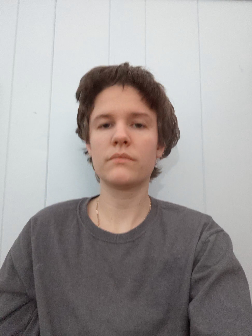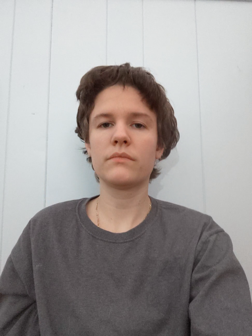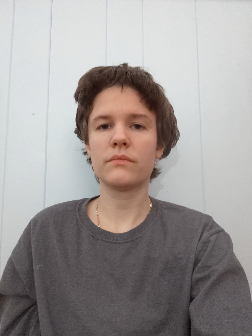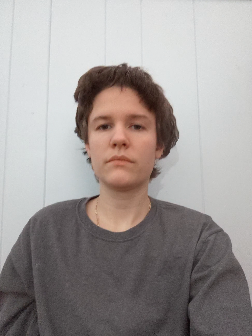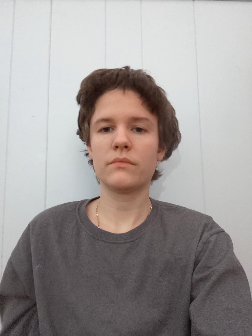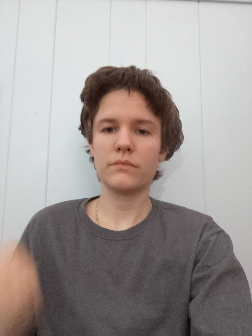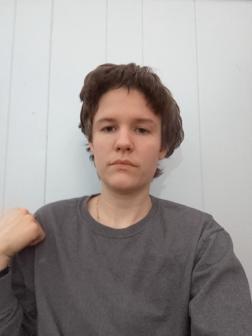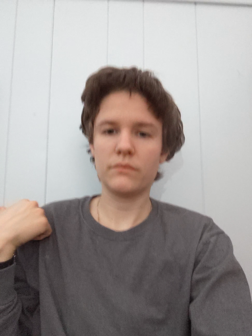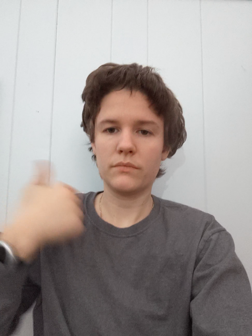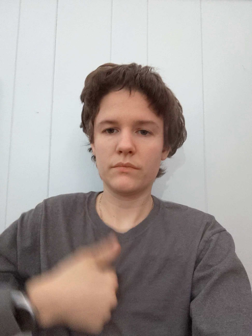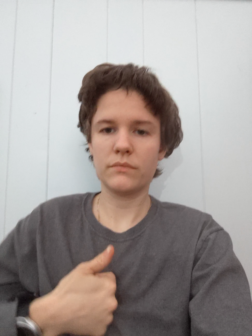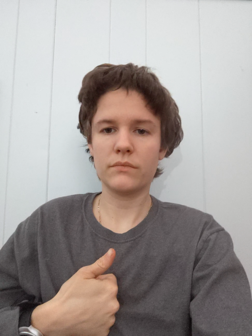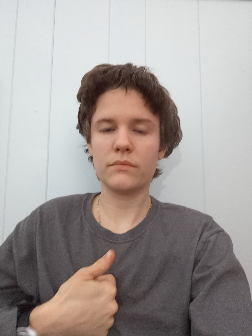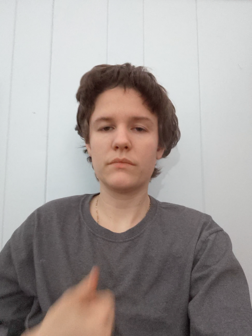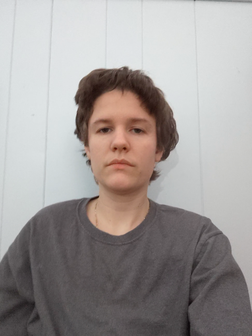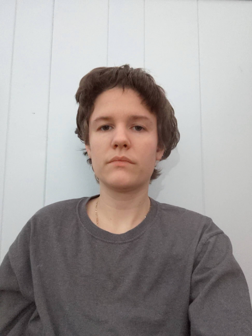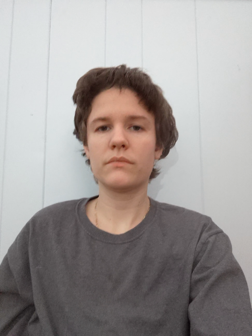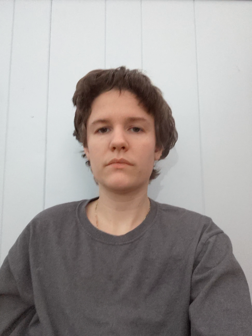jacket